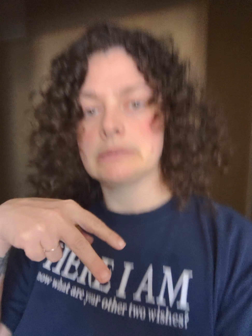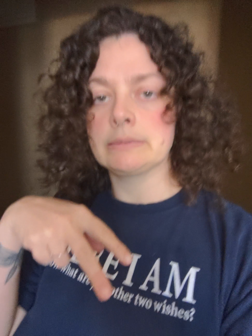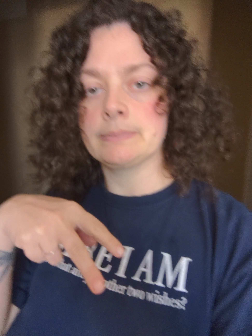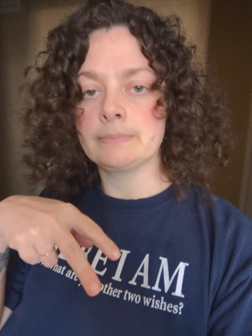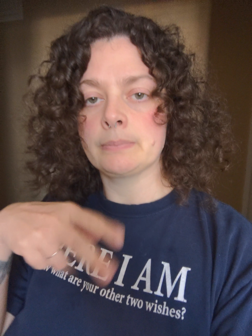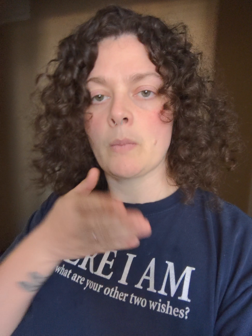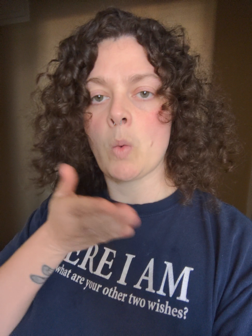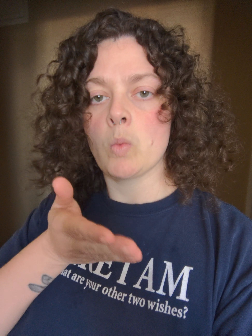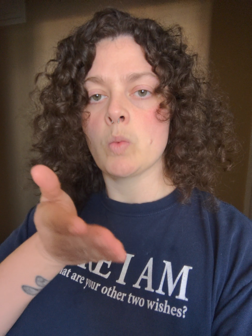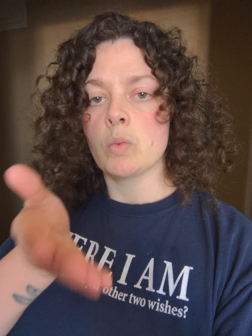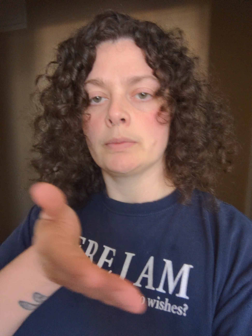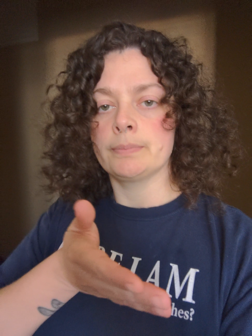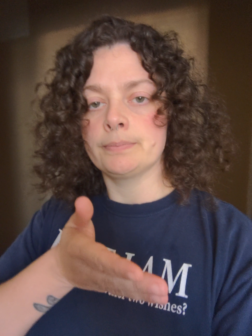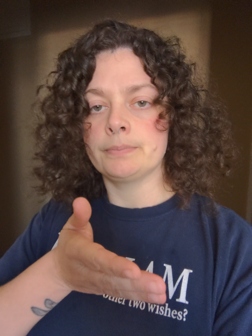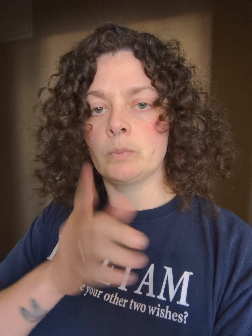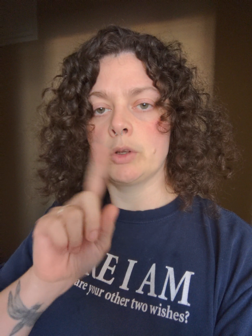boat